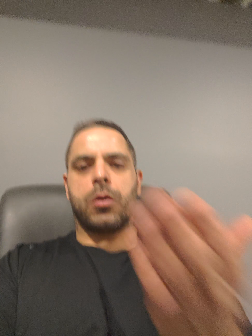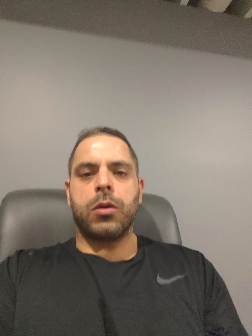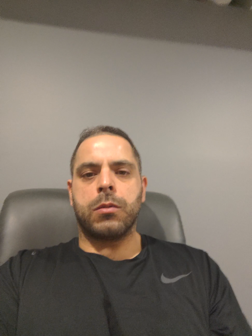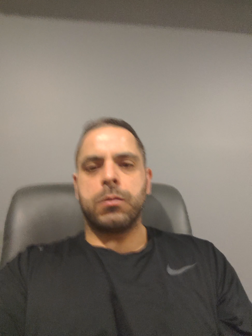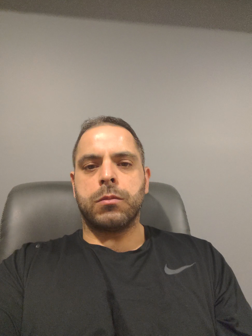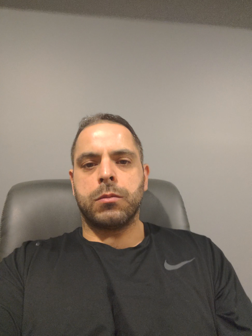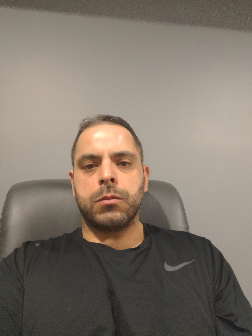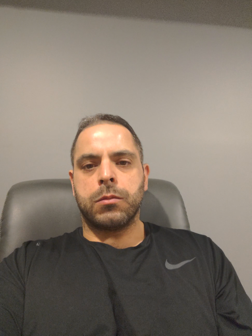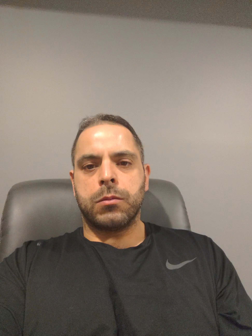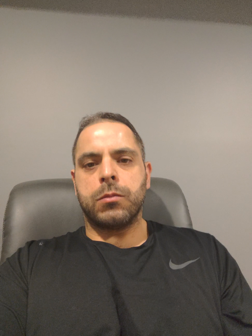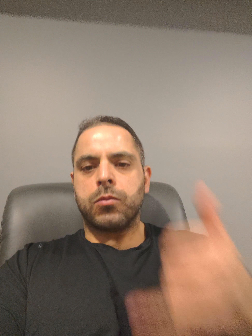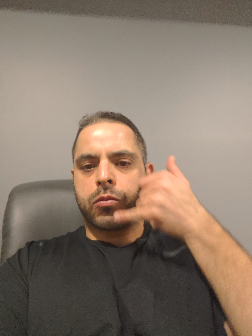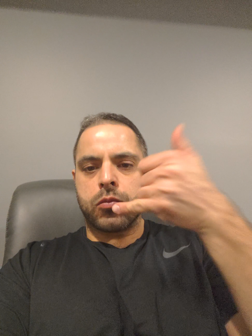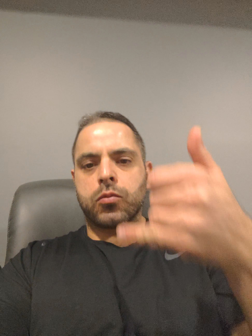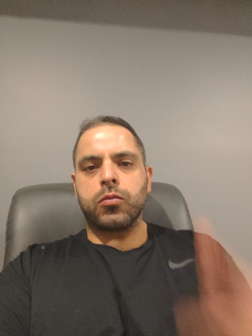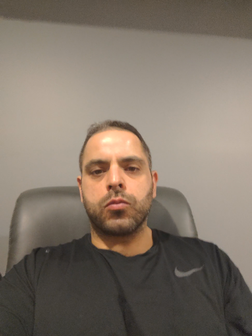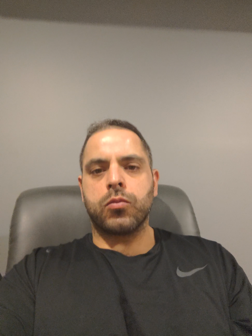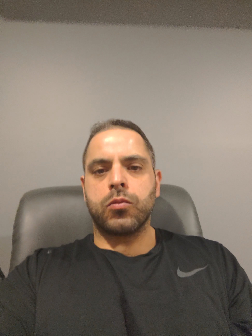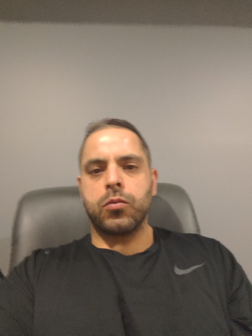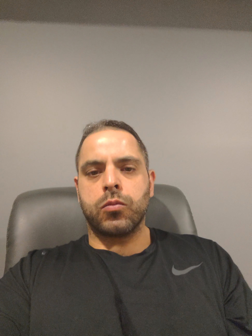call on the phone